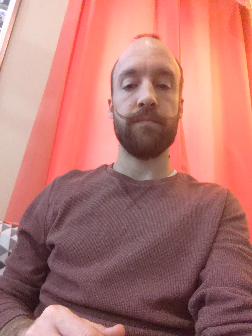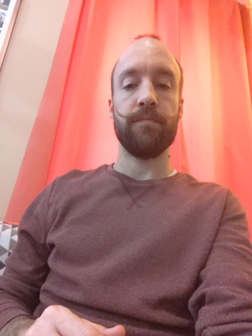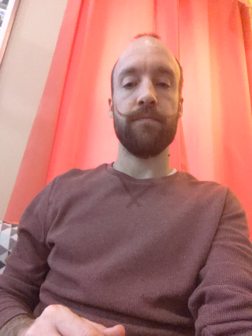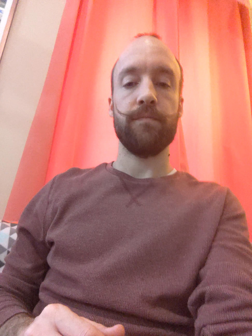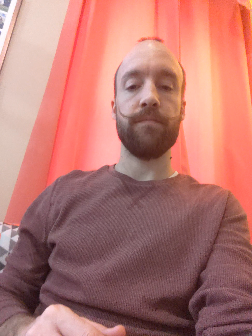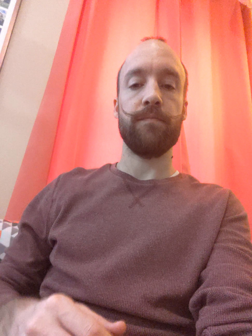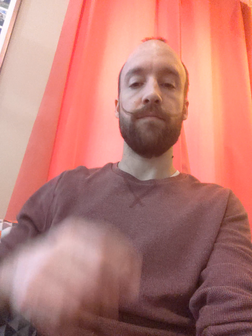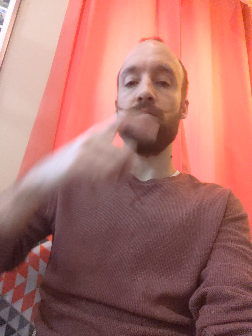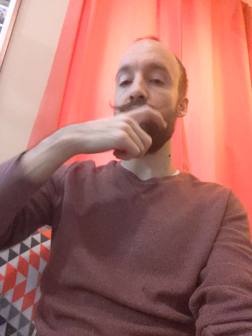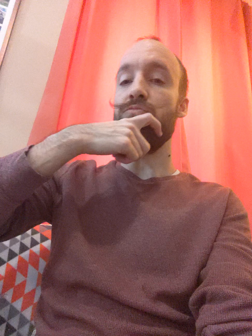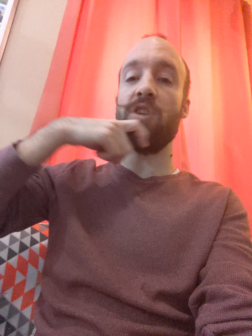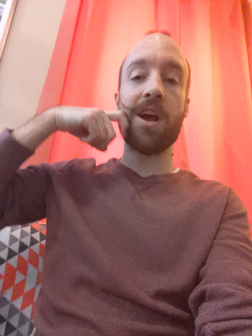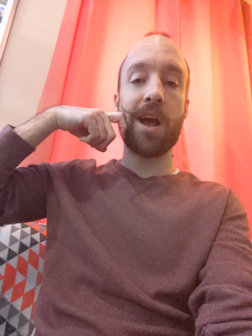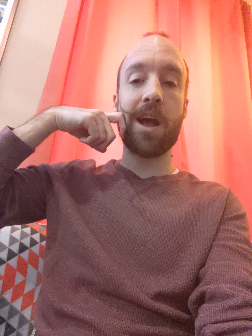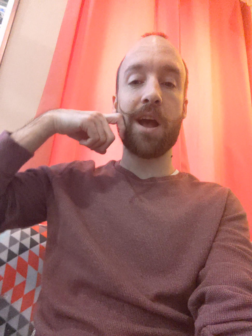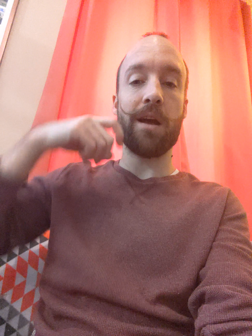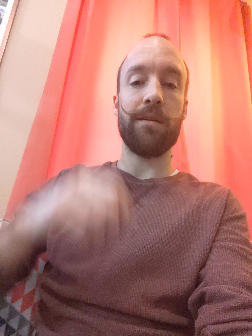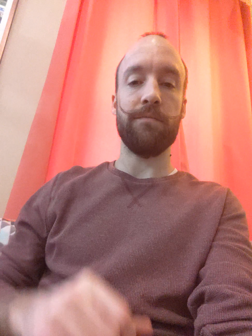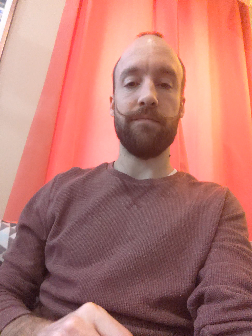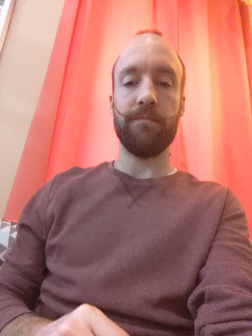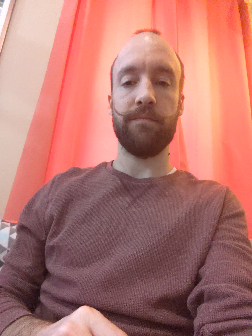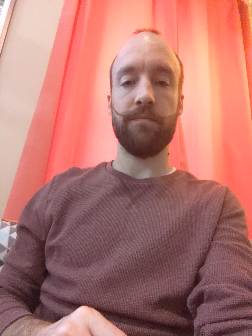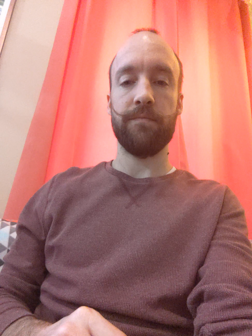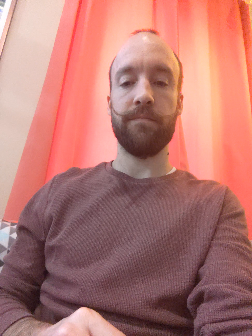dry